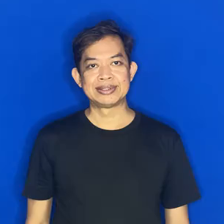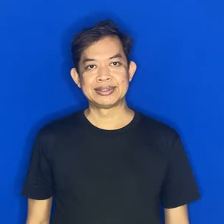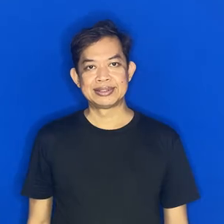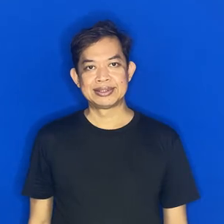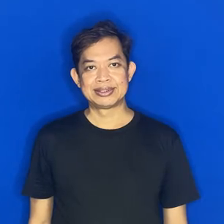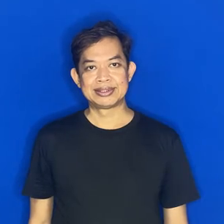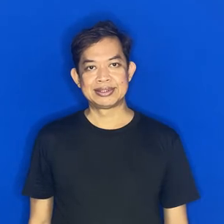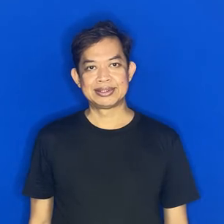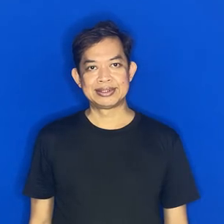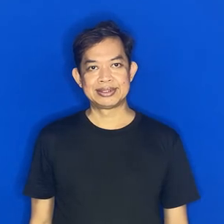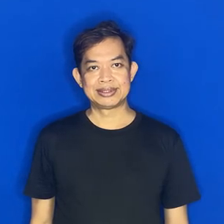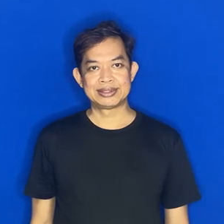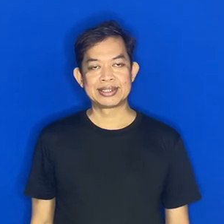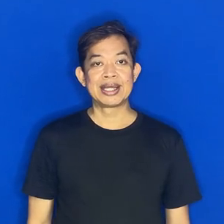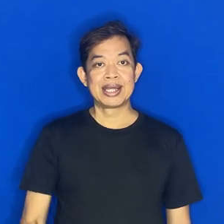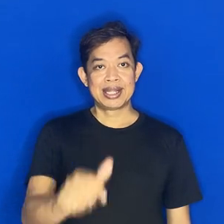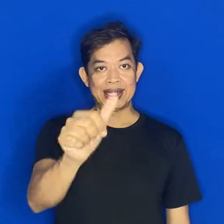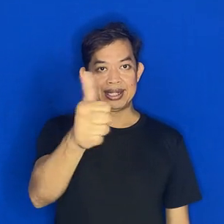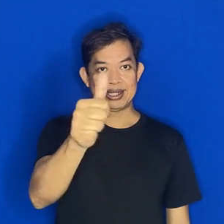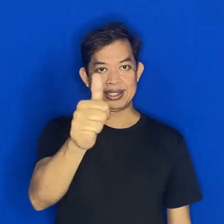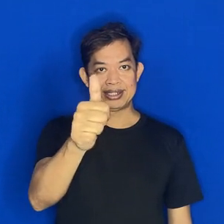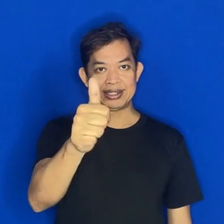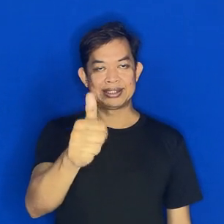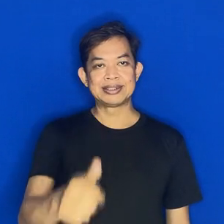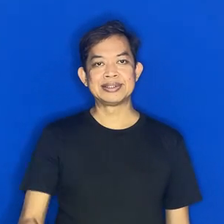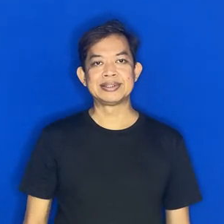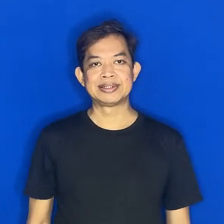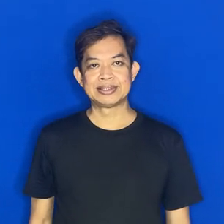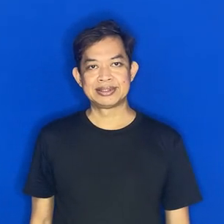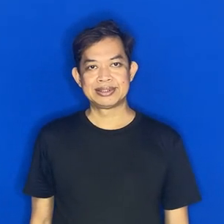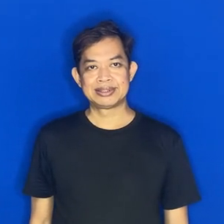ten